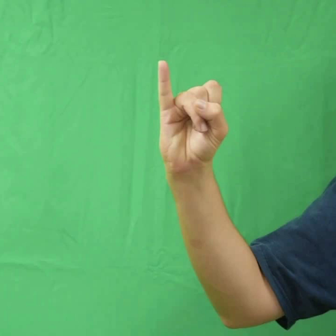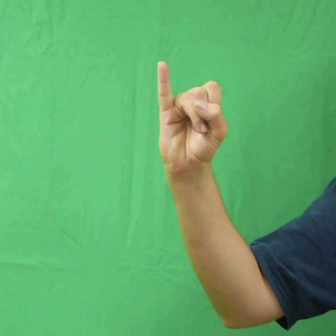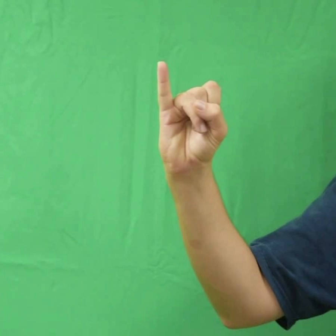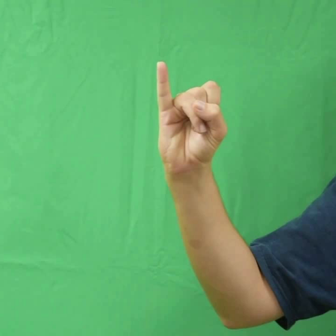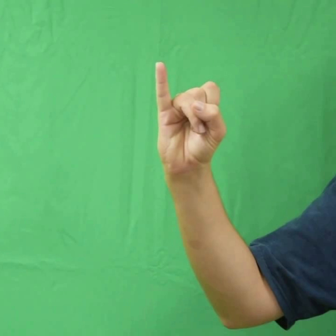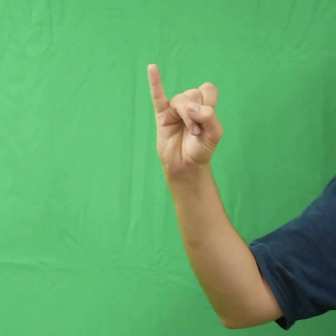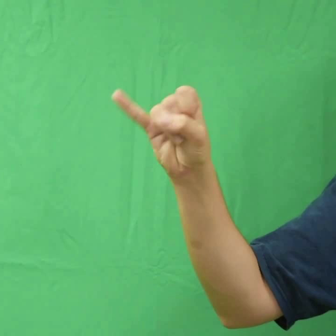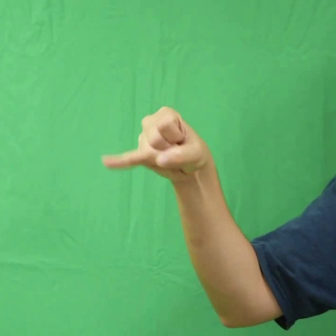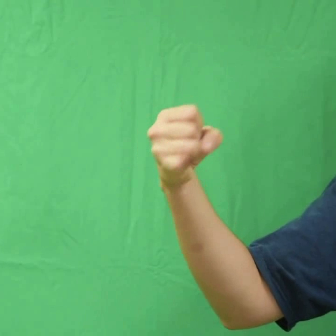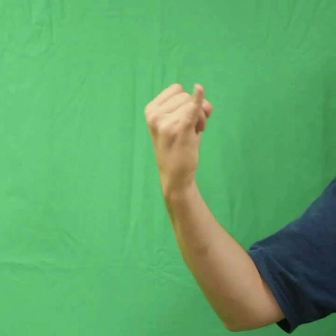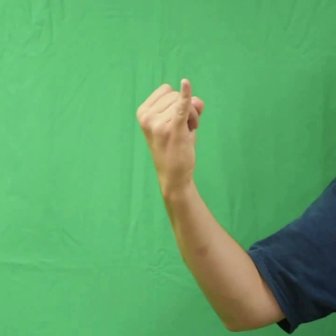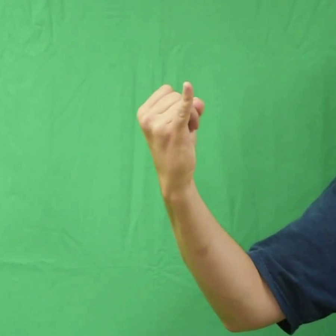J